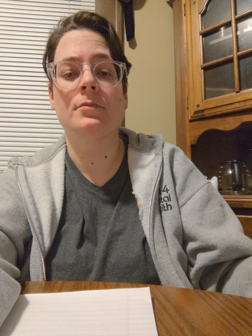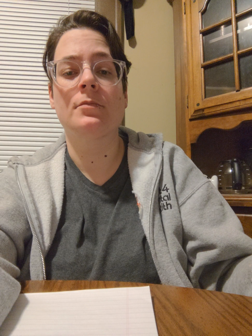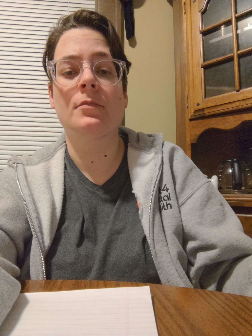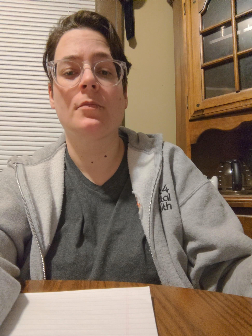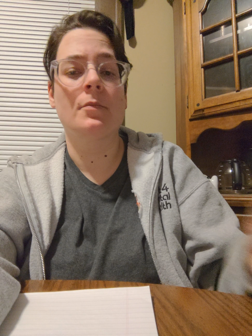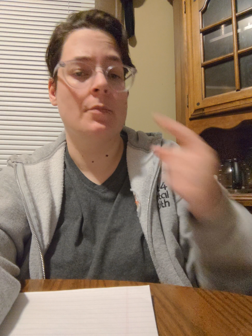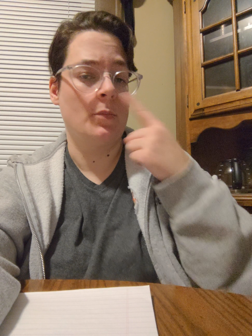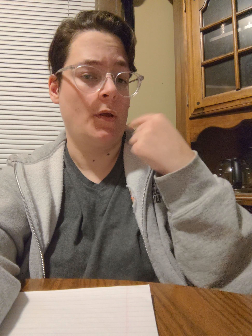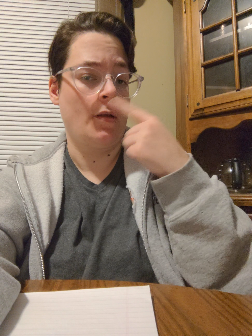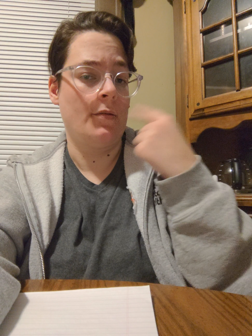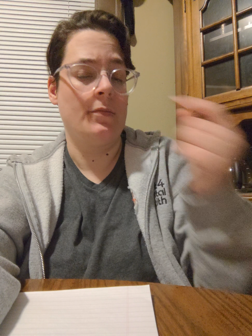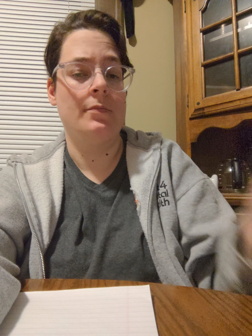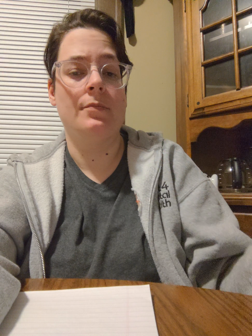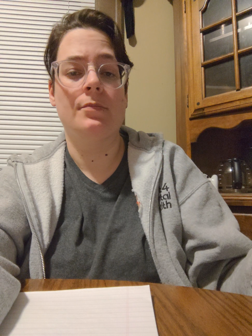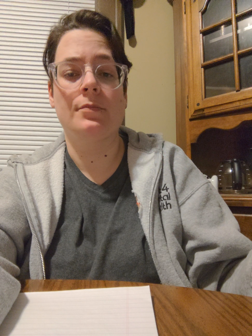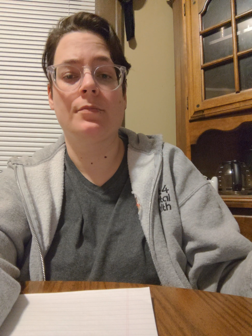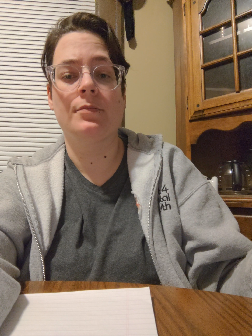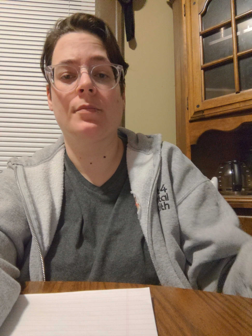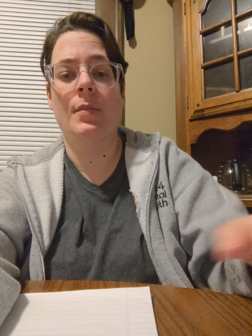mouth